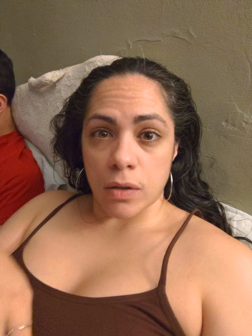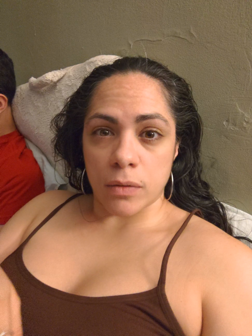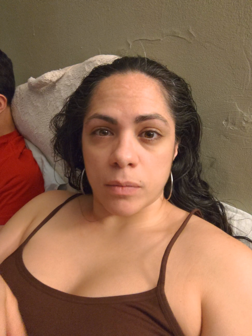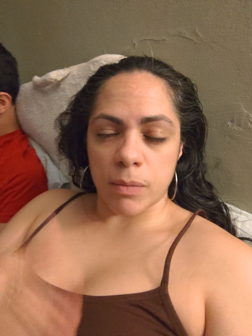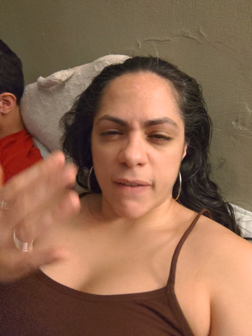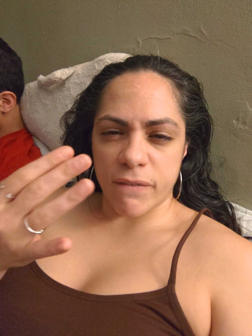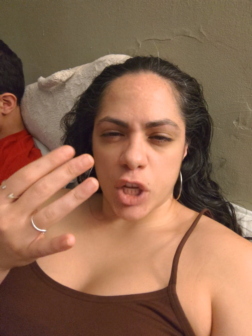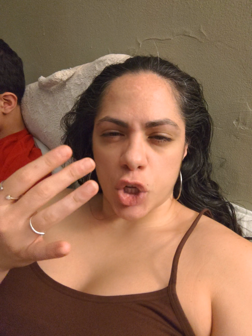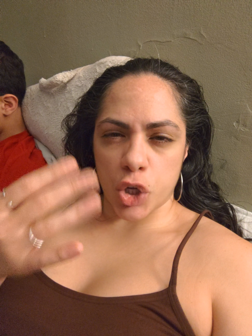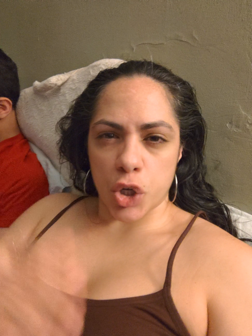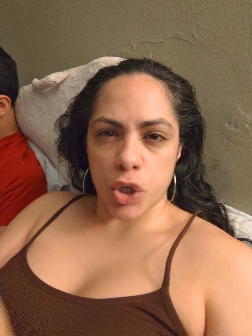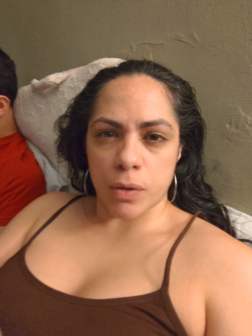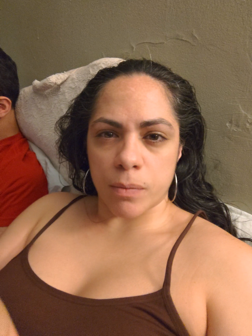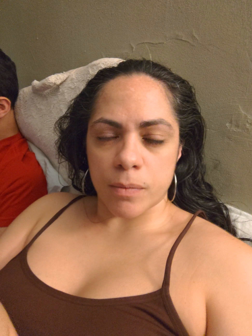finger